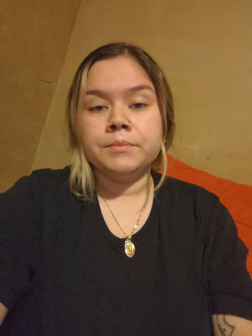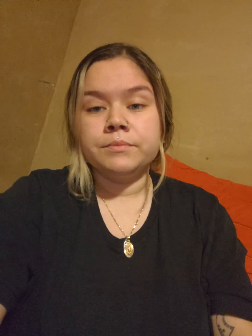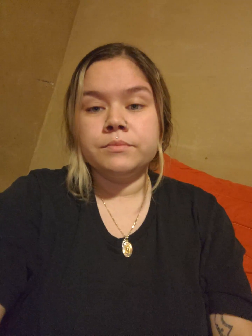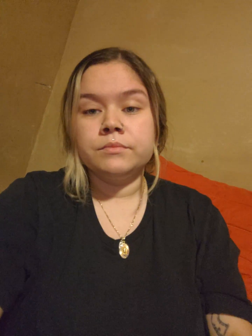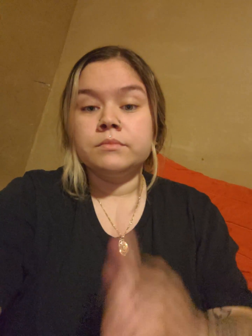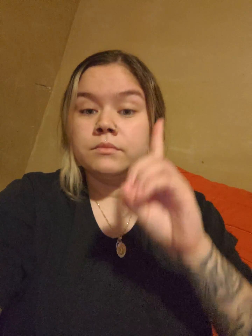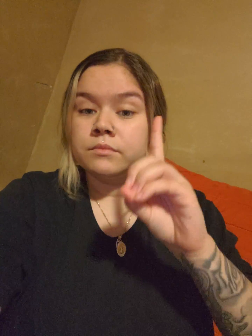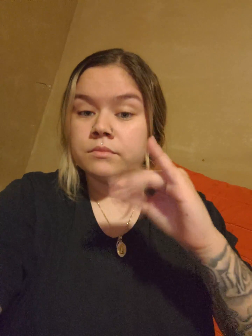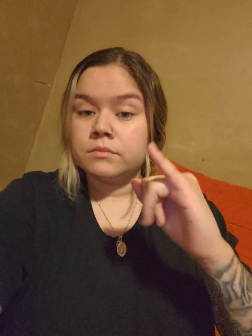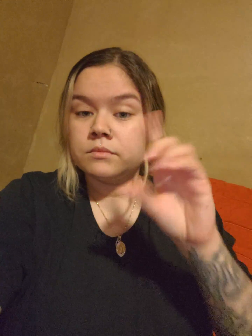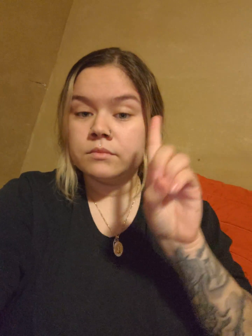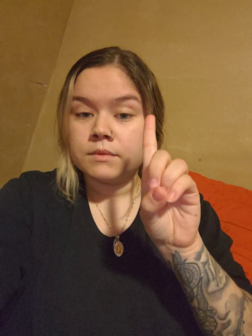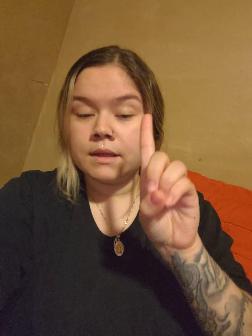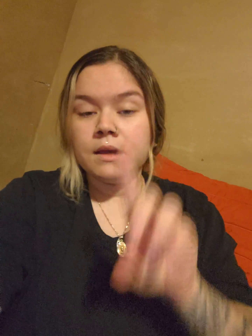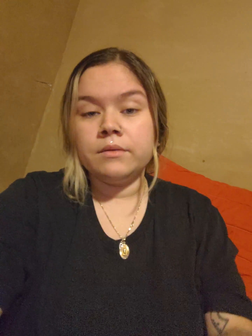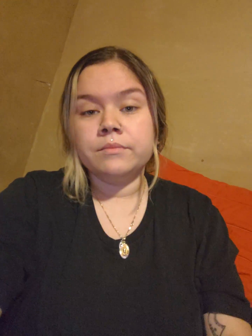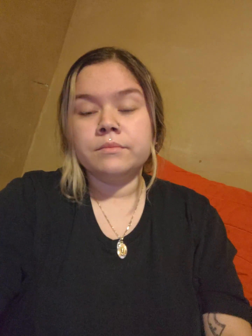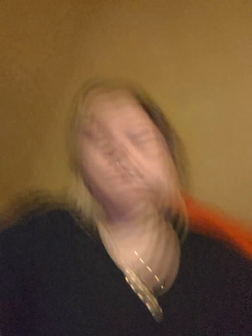did